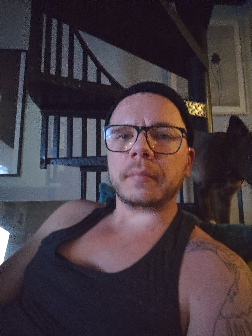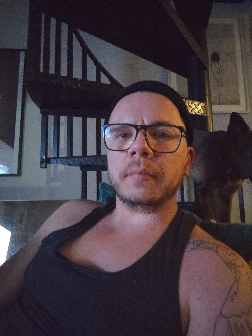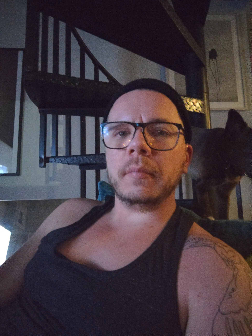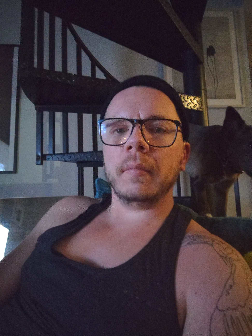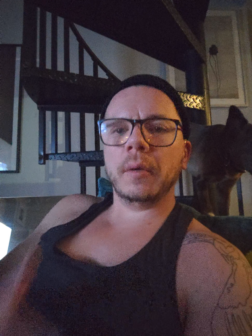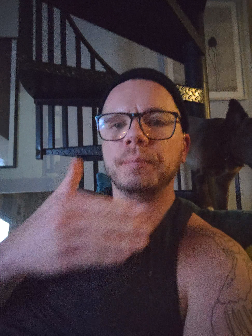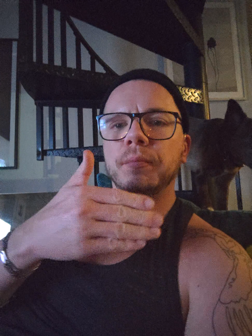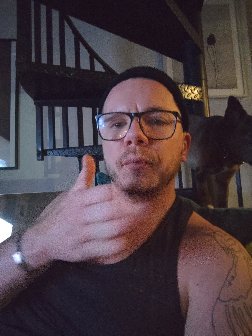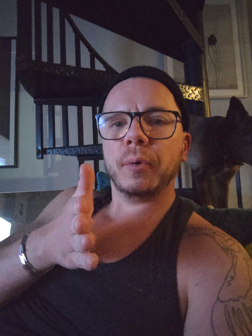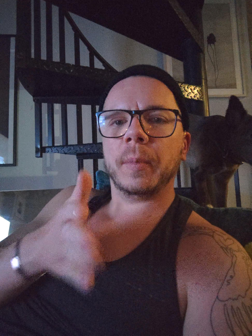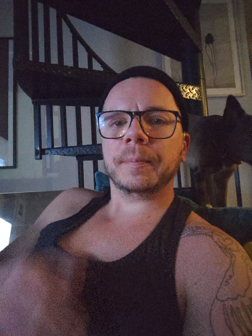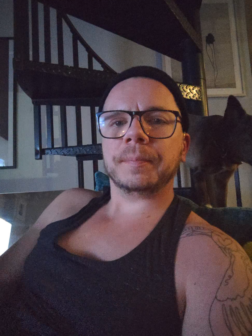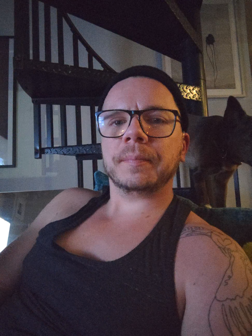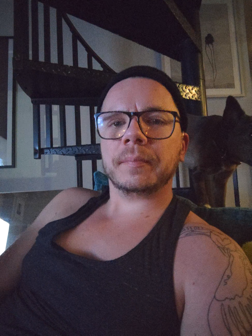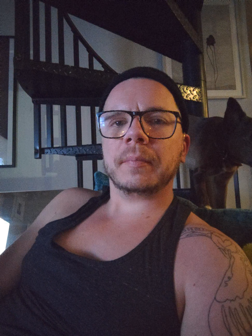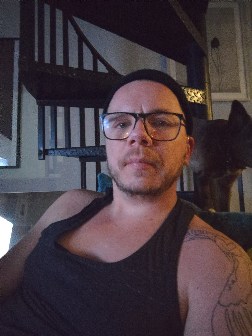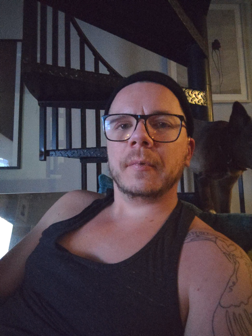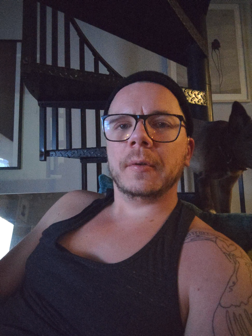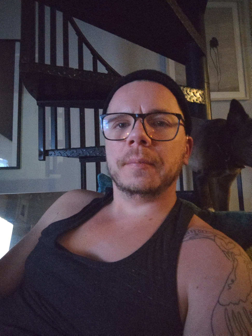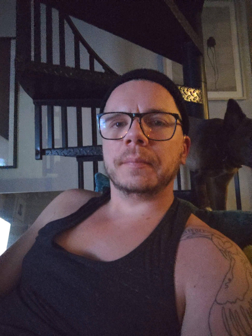room